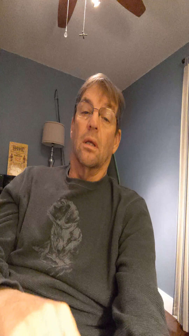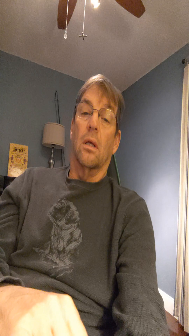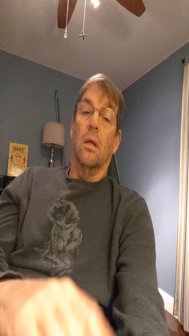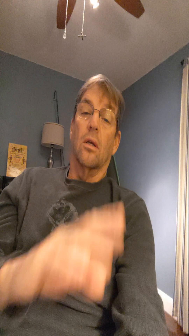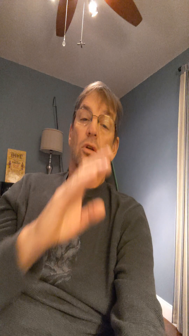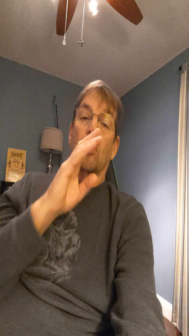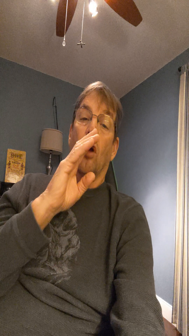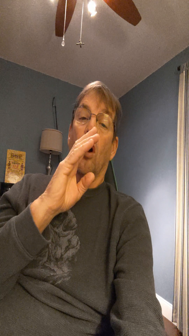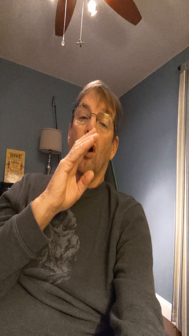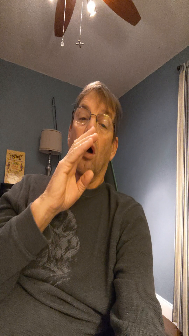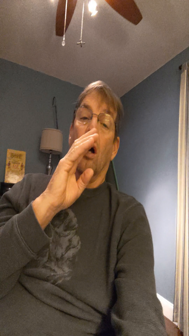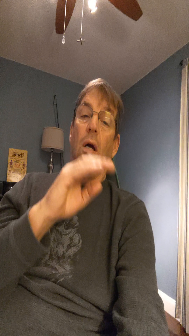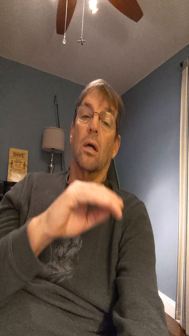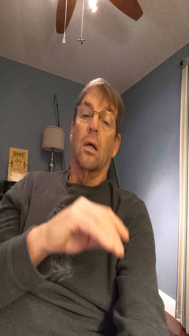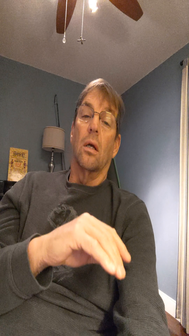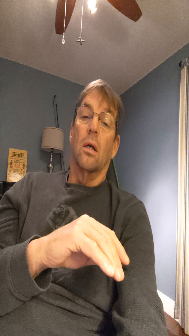talk